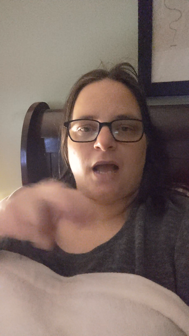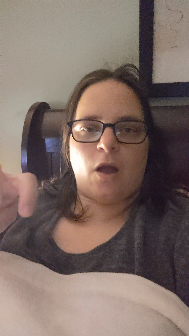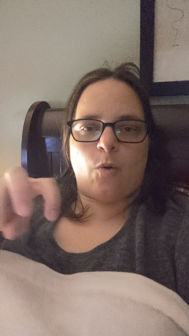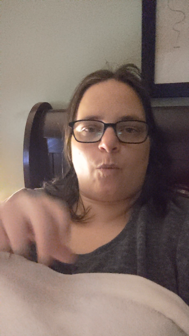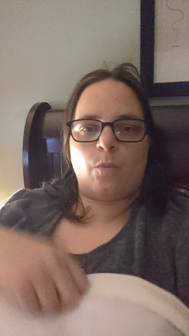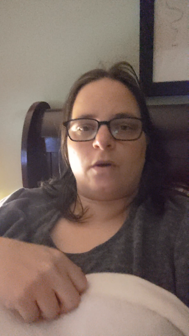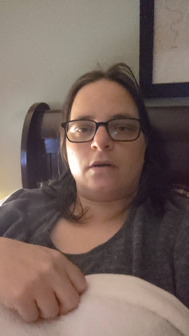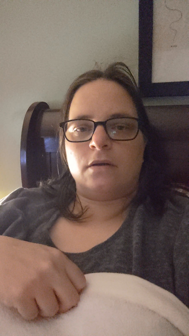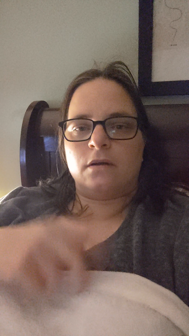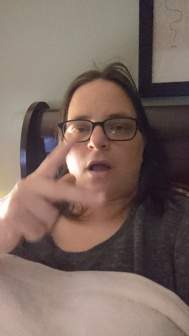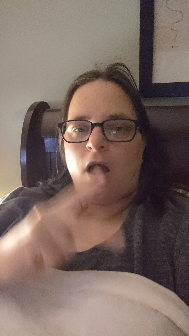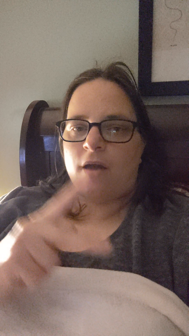careful